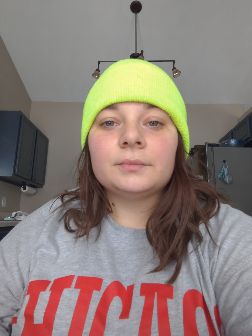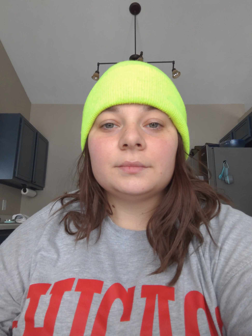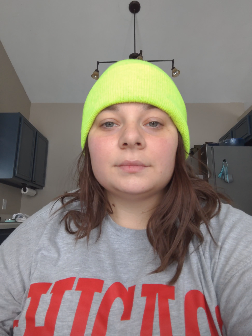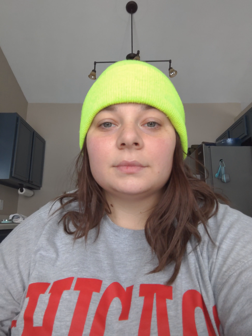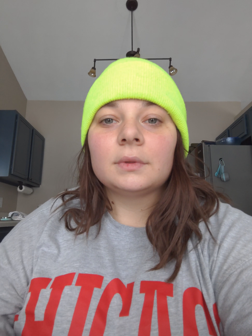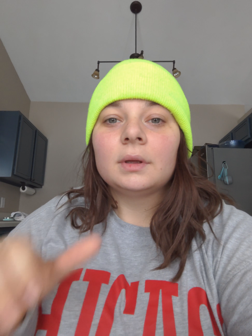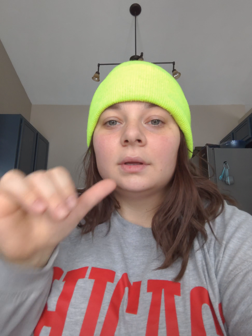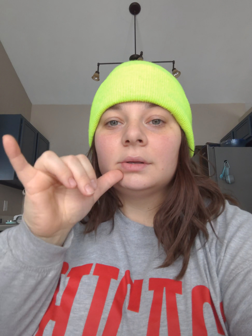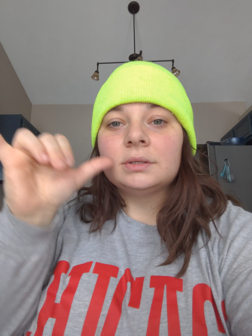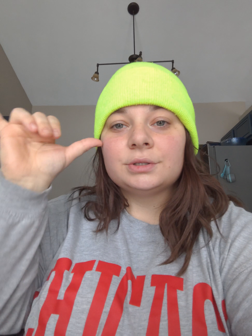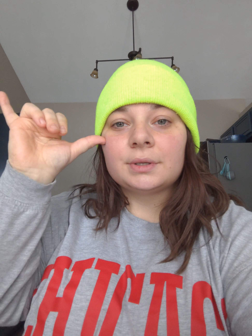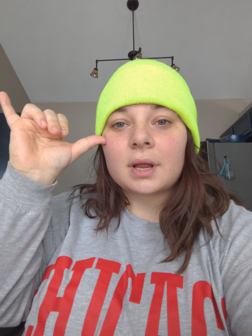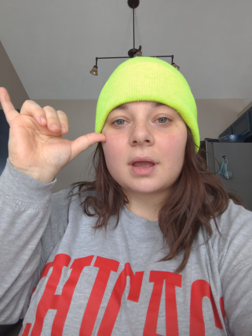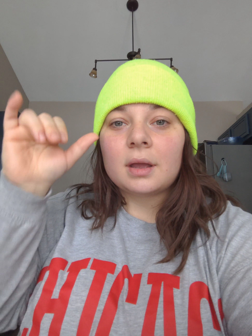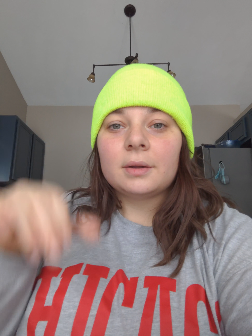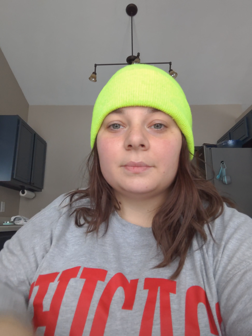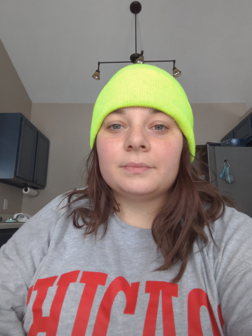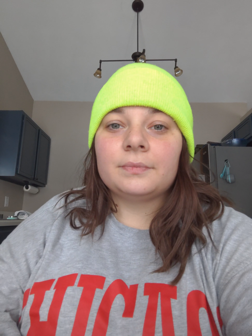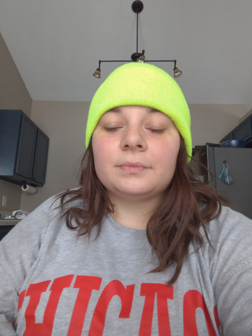yesterday